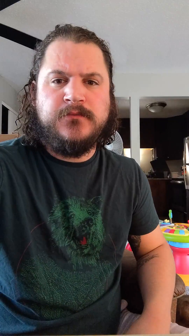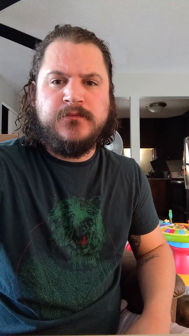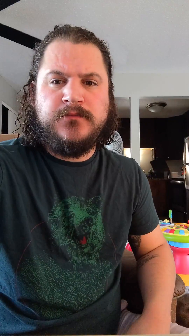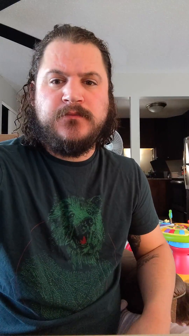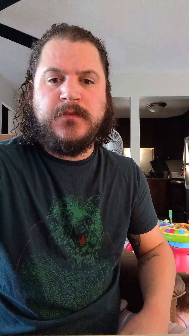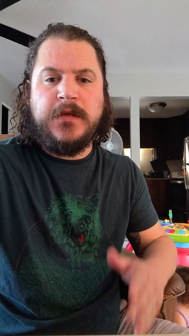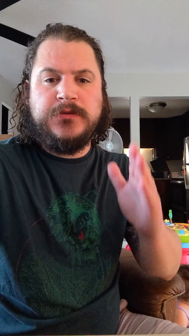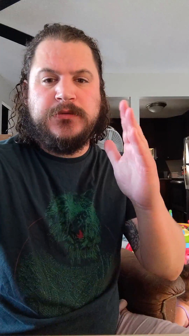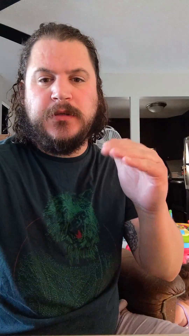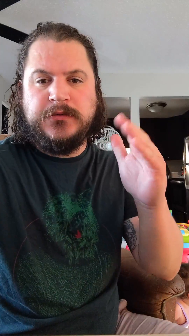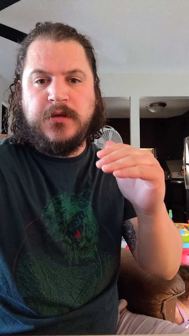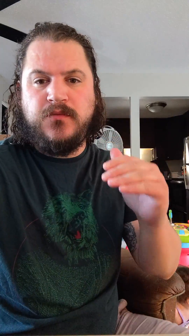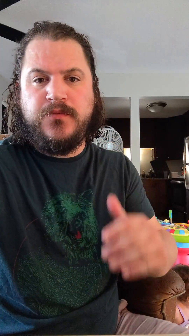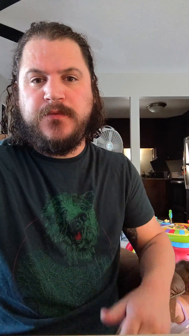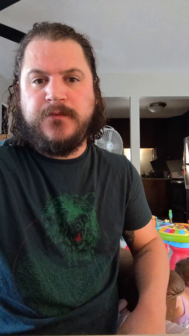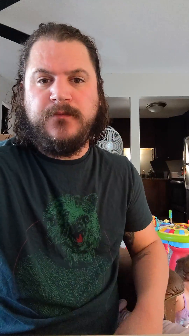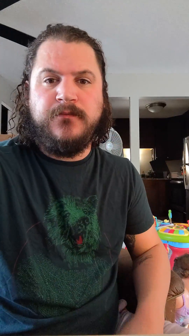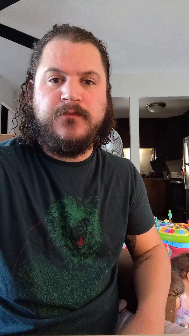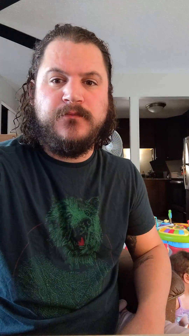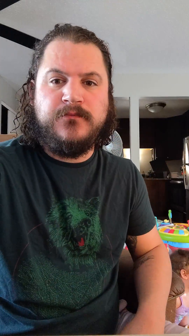downtown